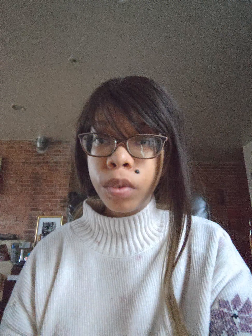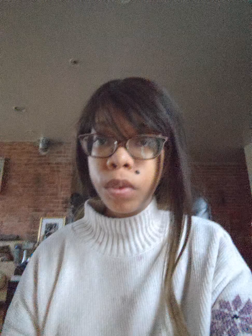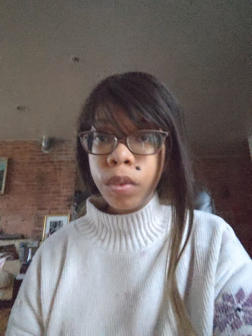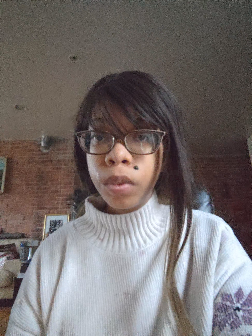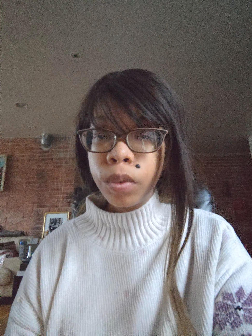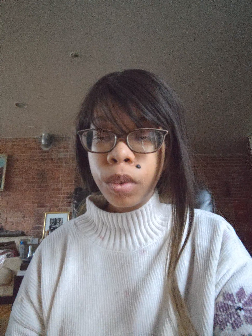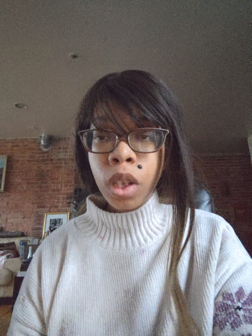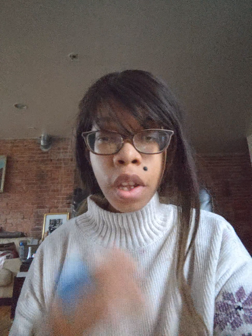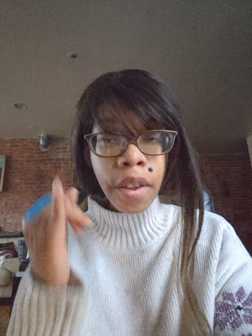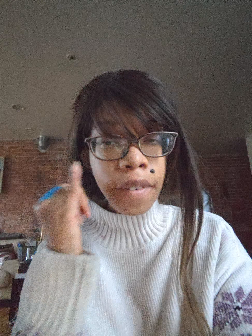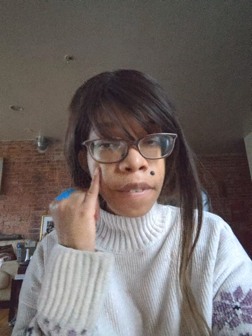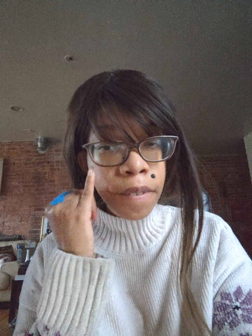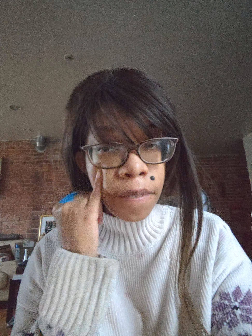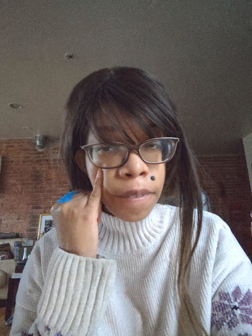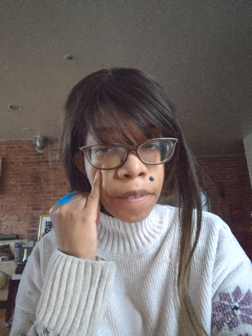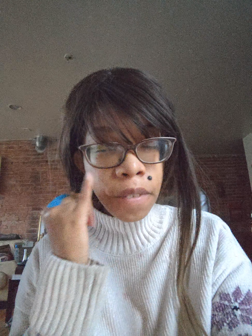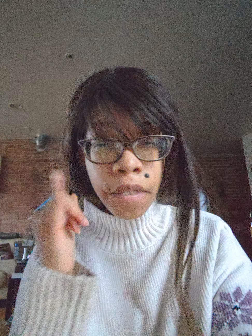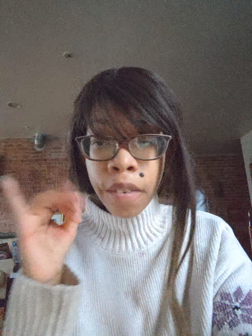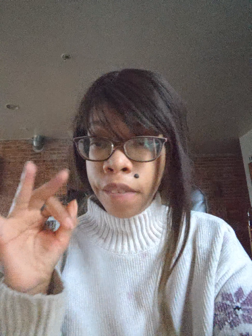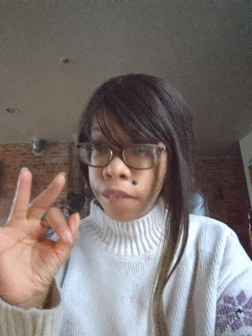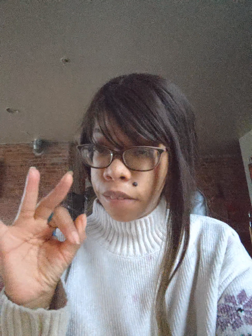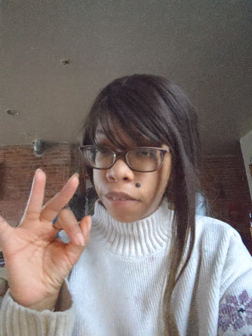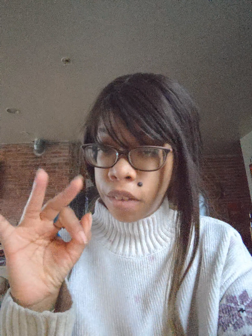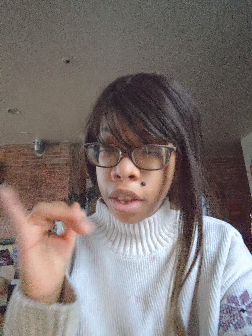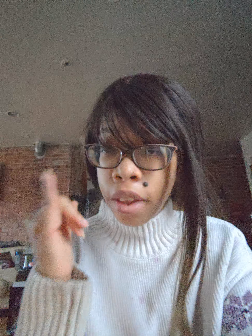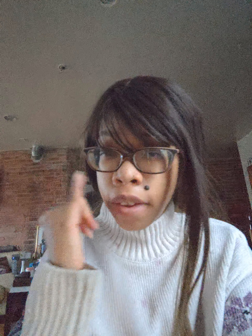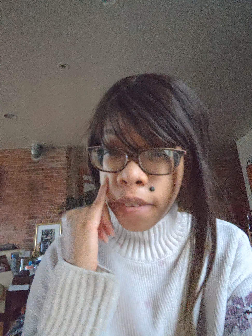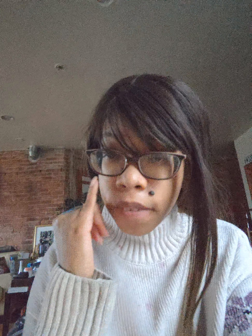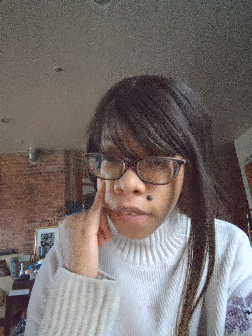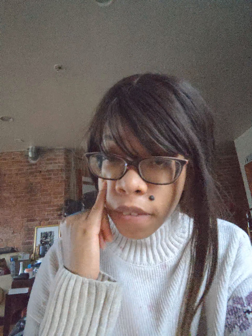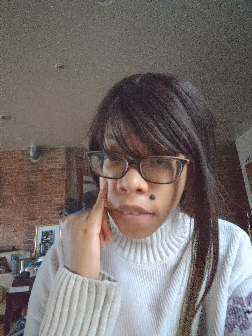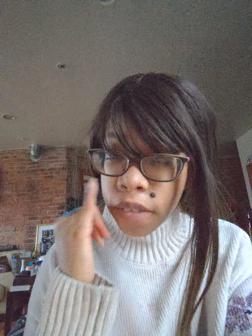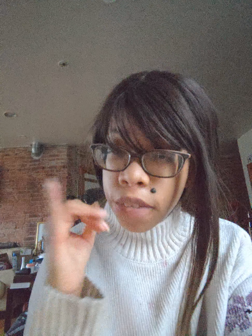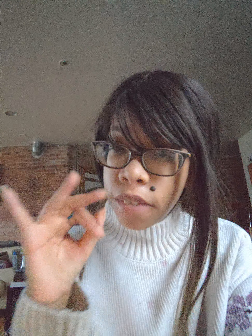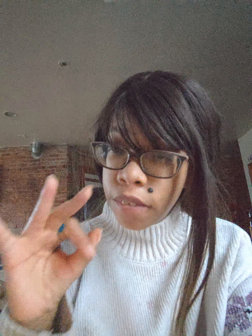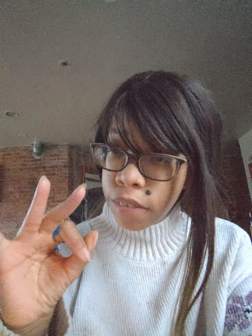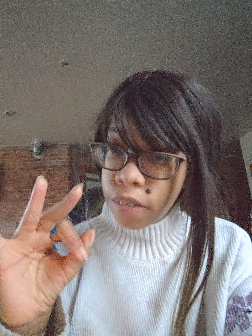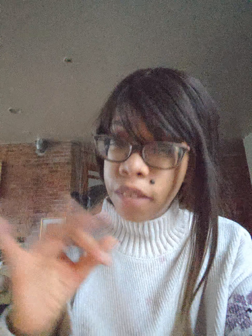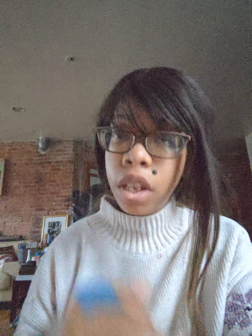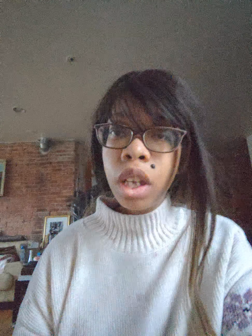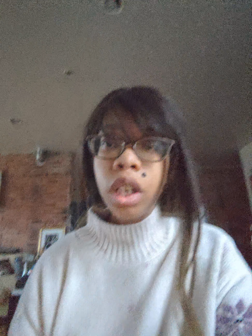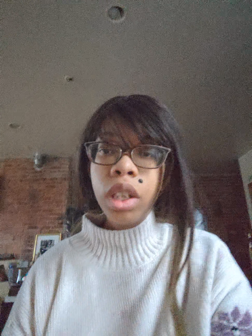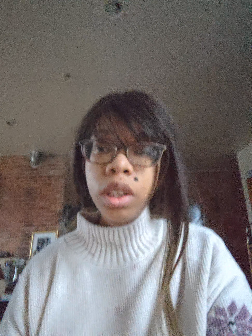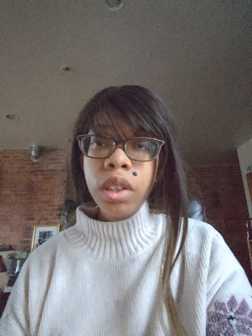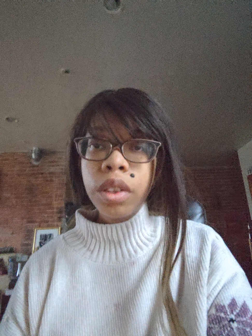if